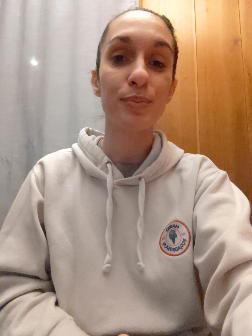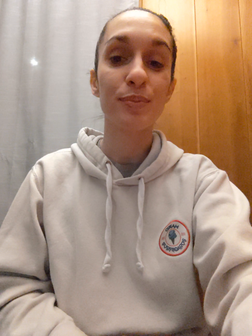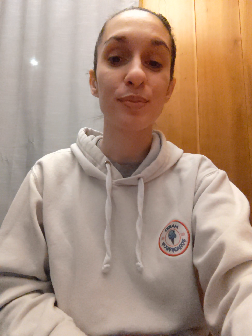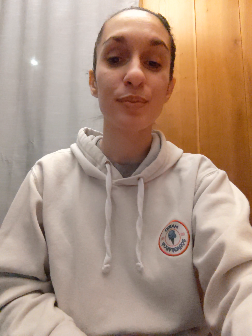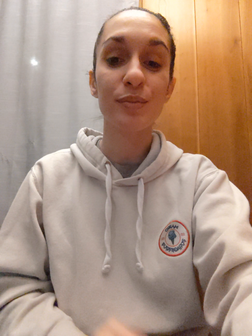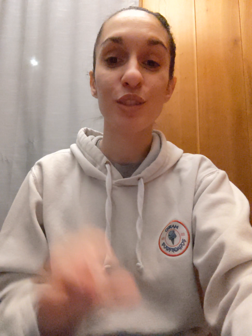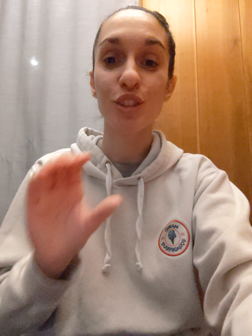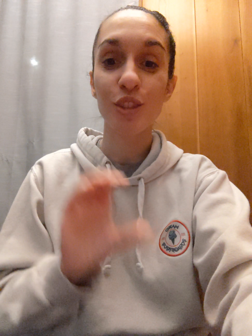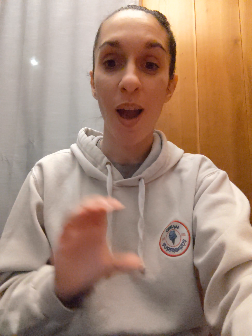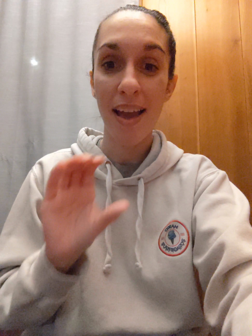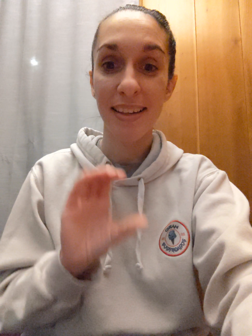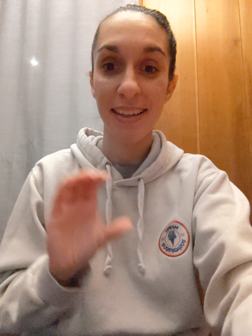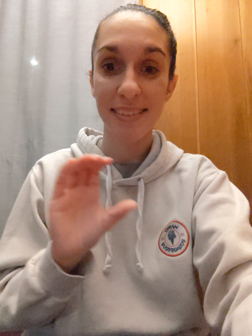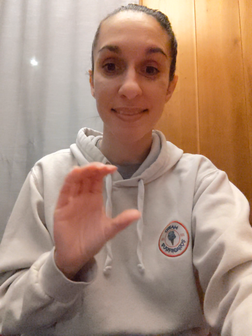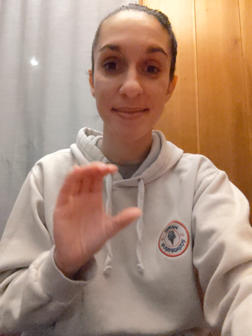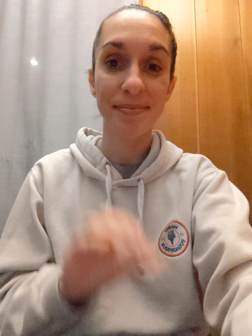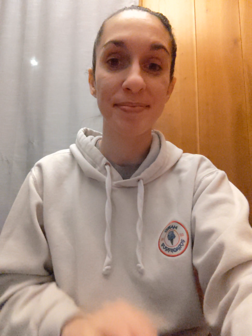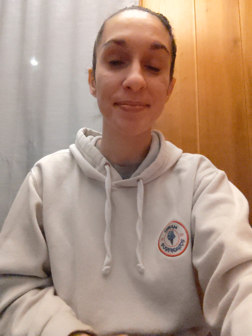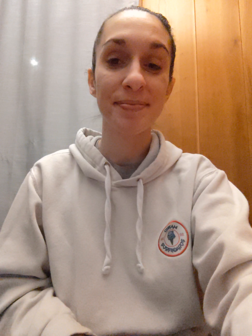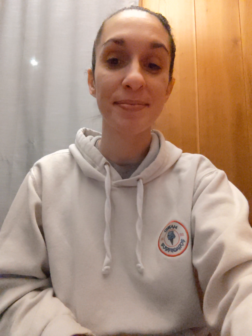chocolate